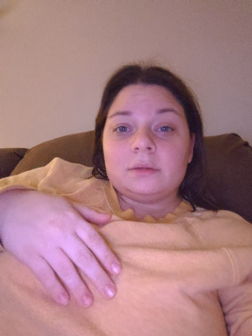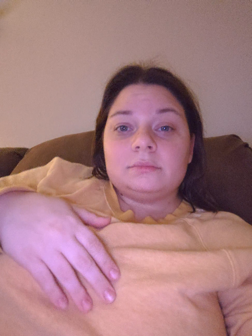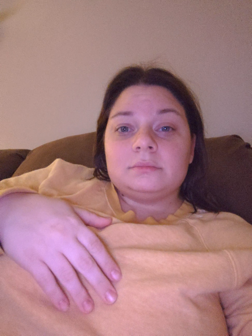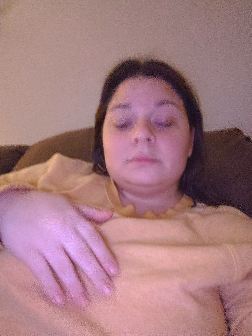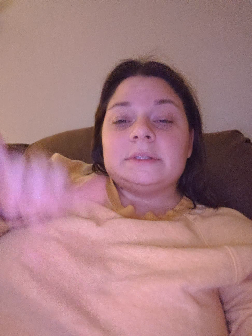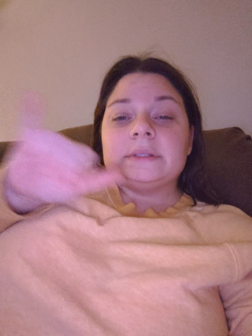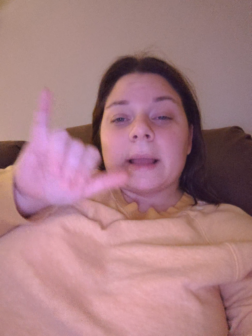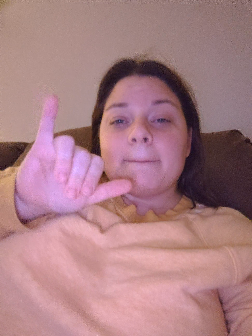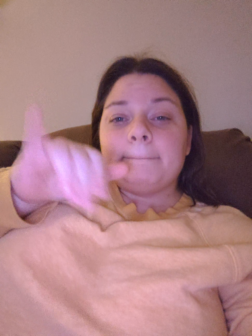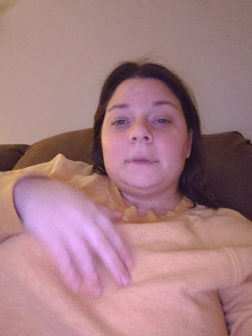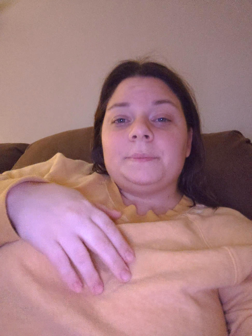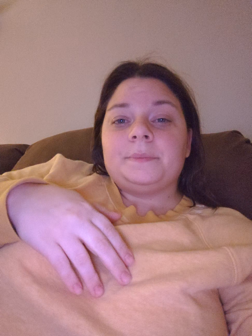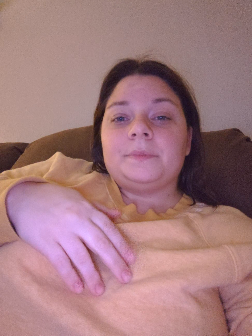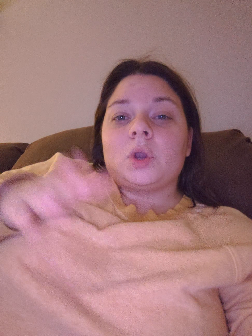same